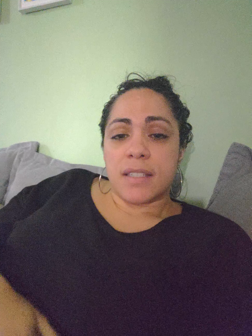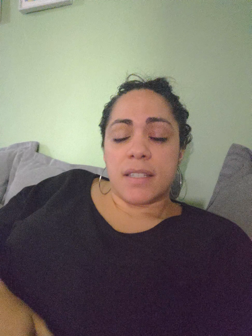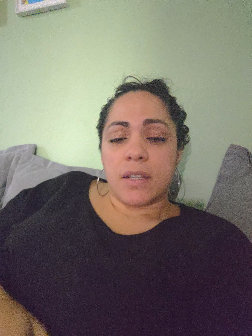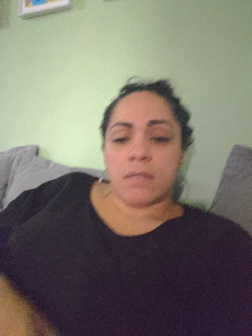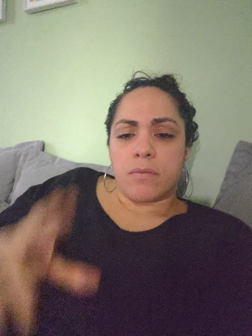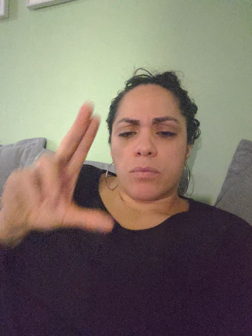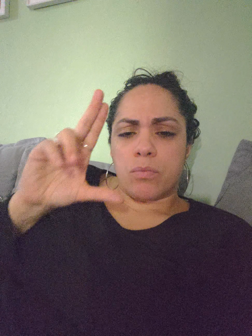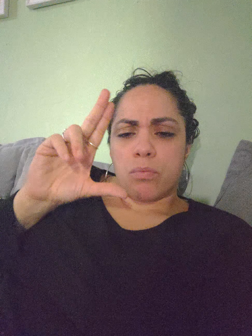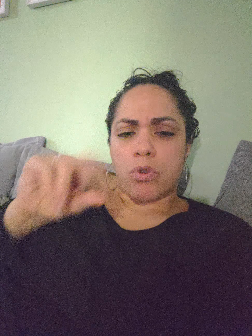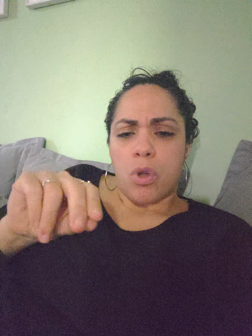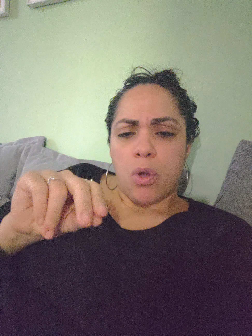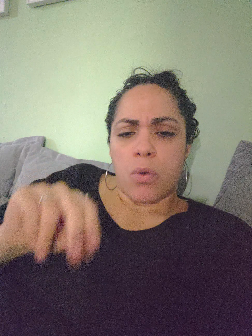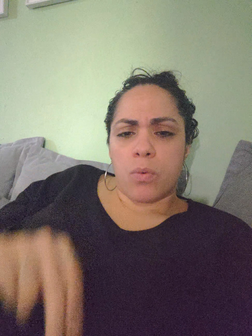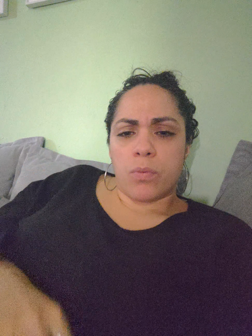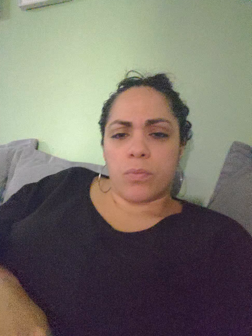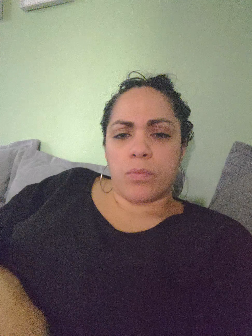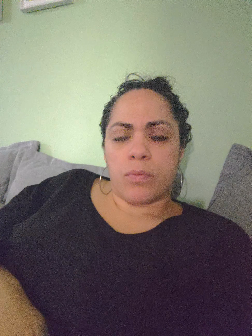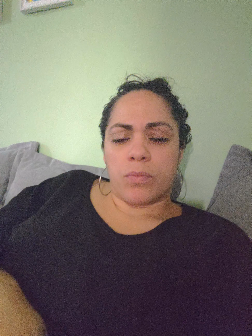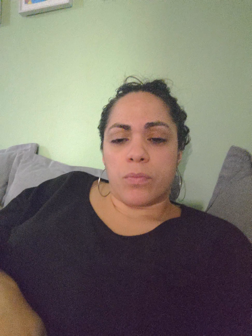no